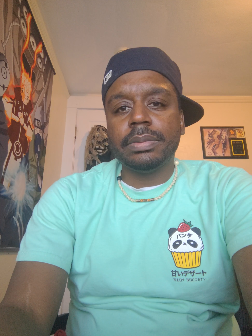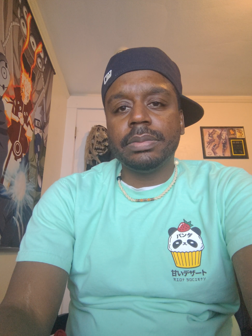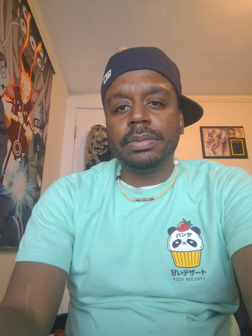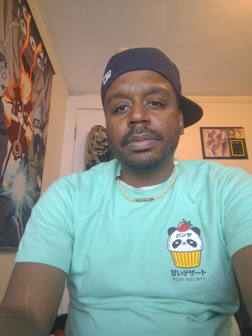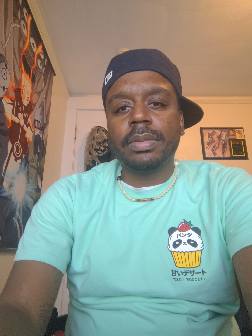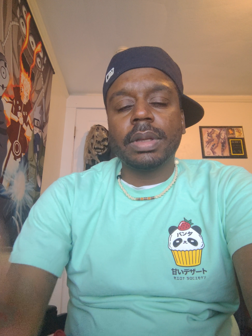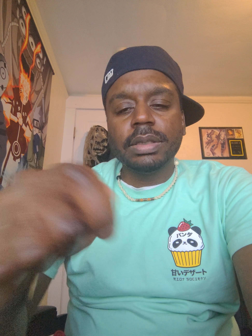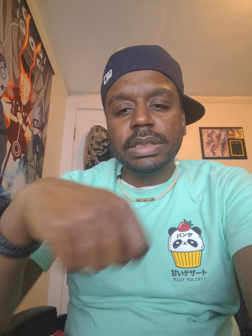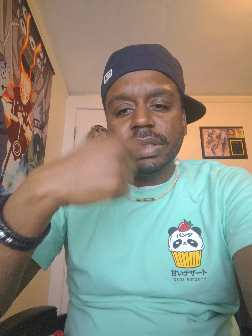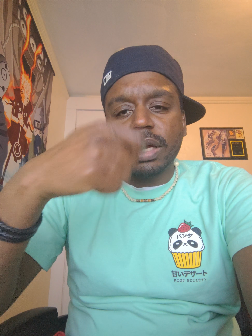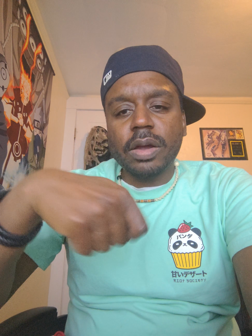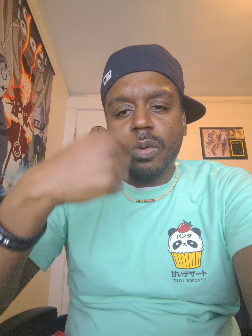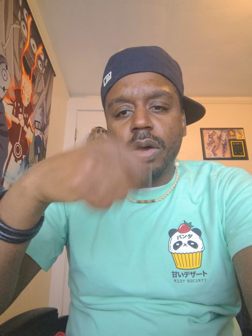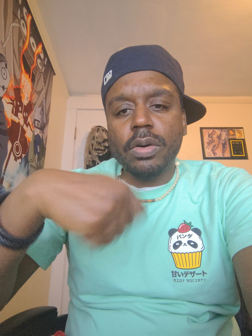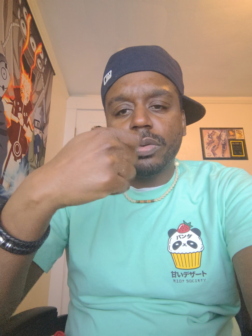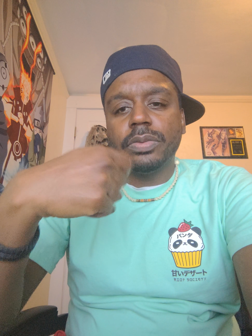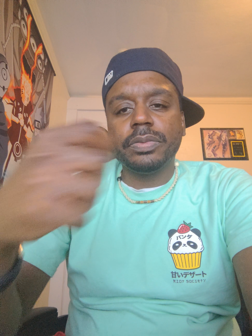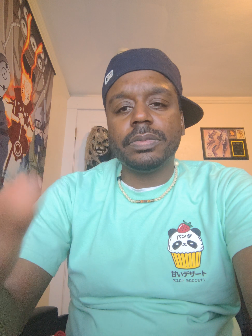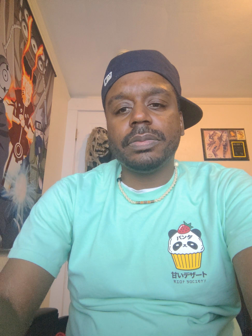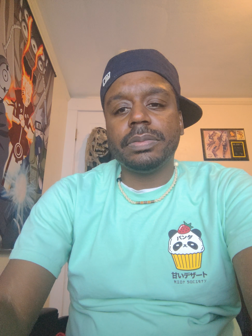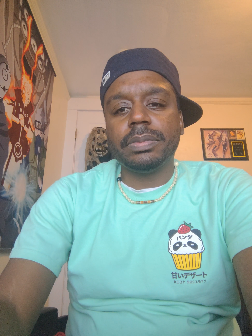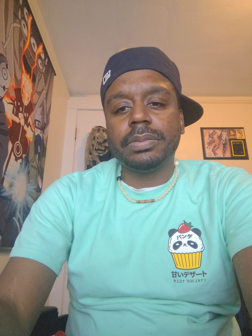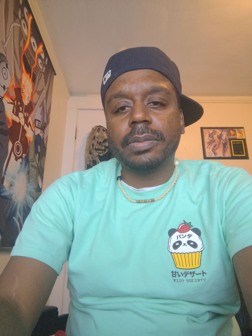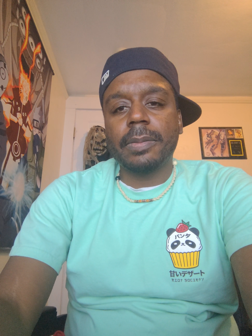cereal